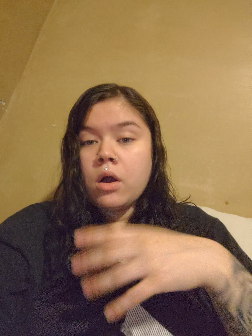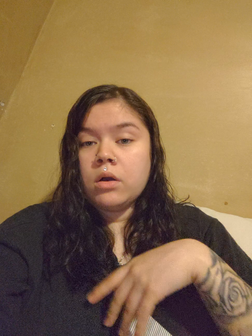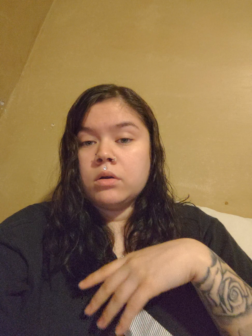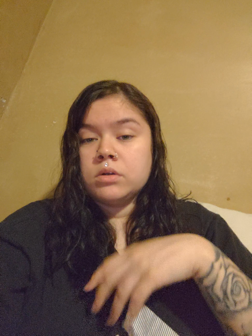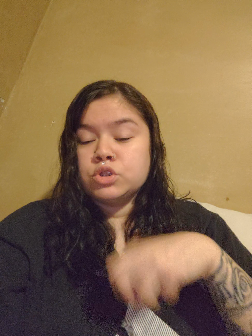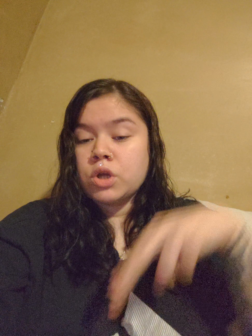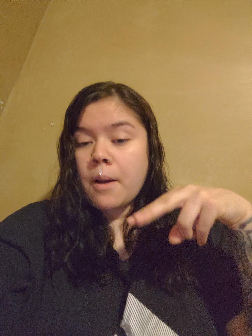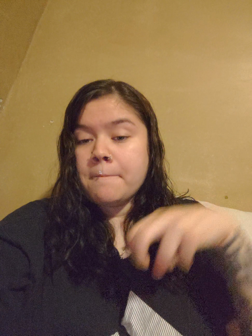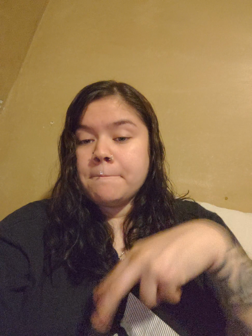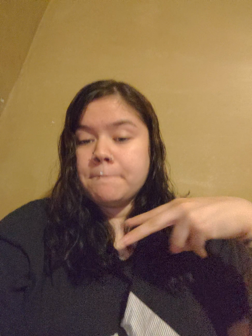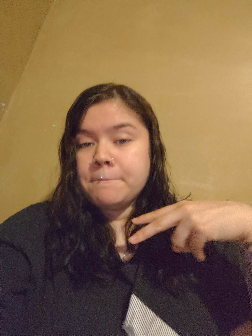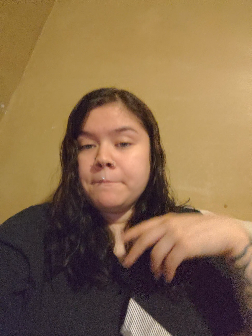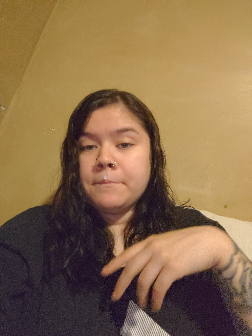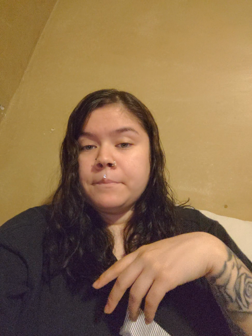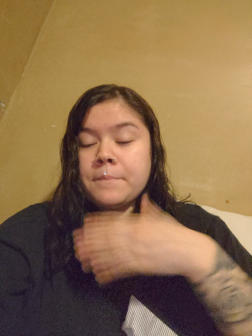jump